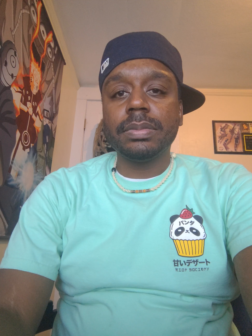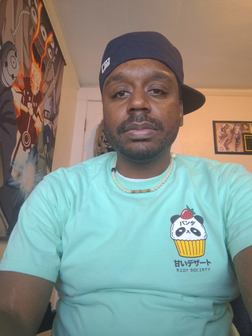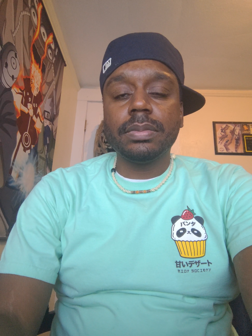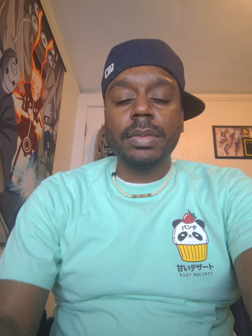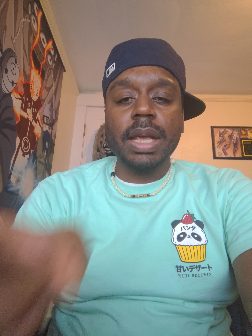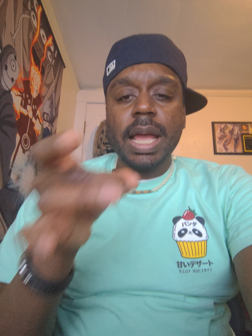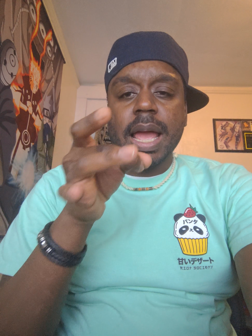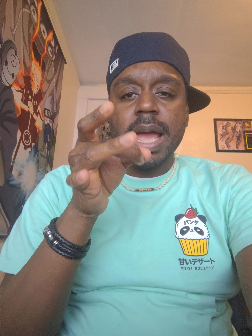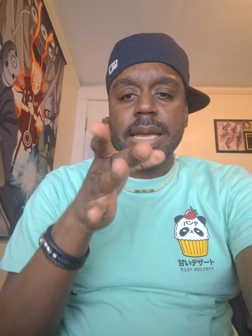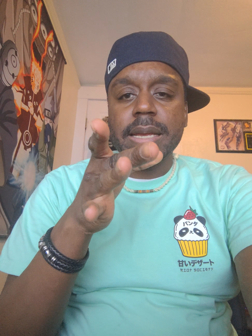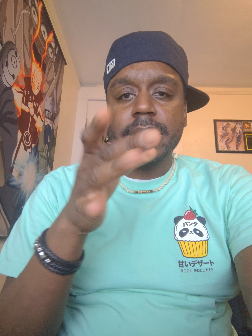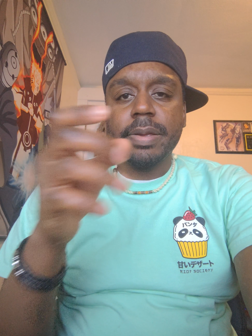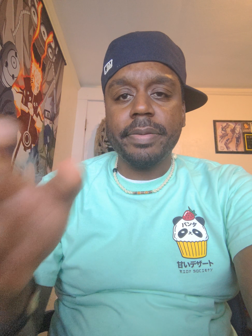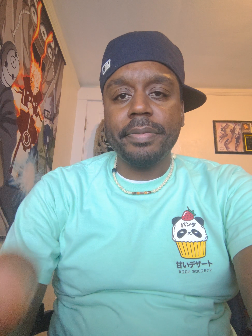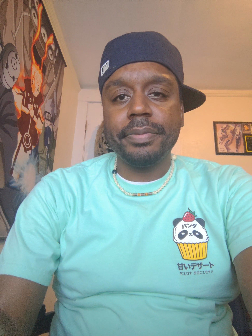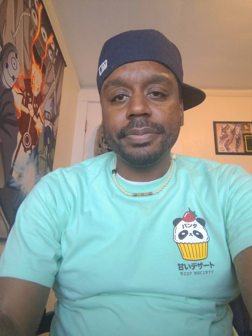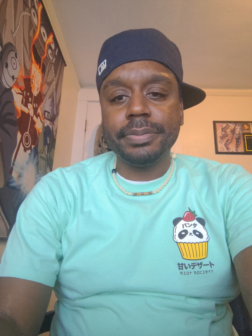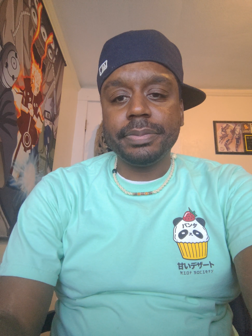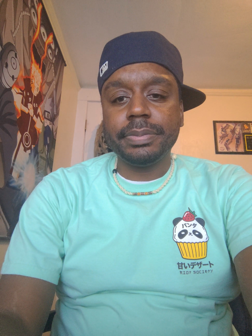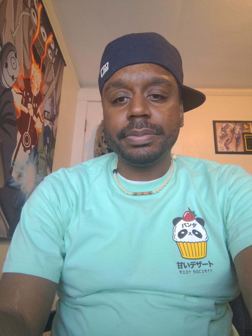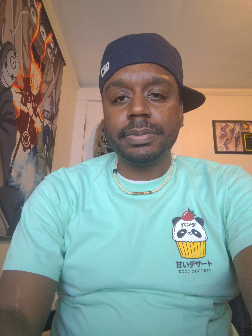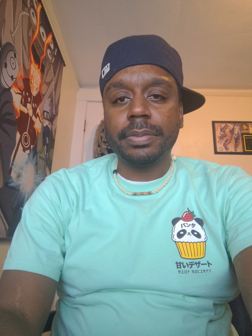hate